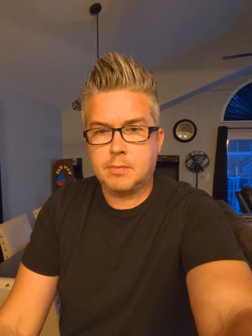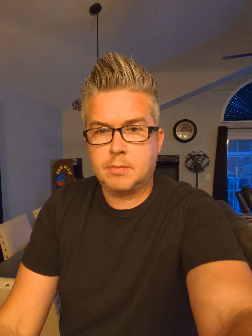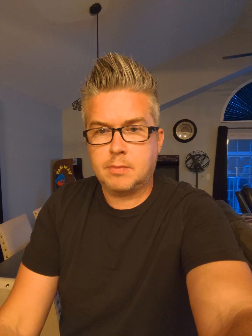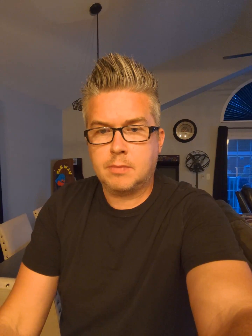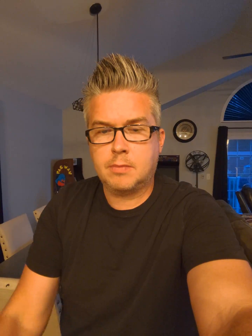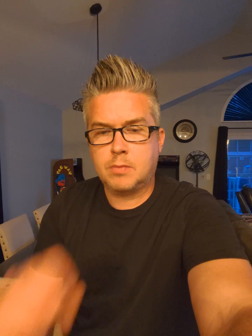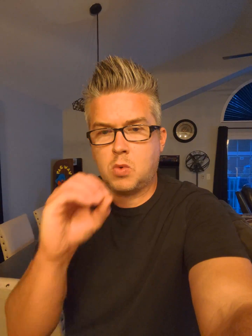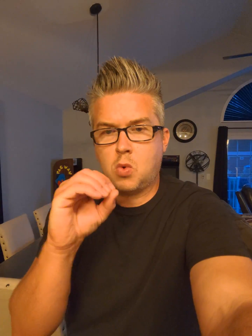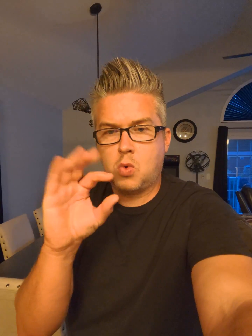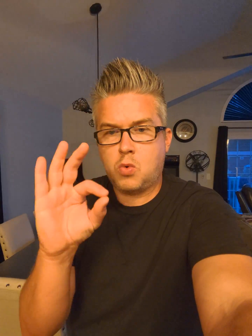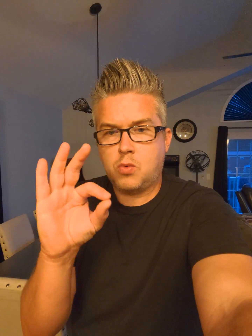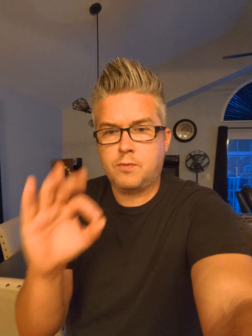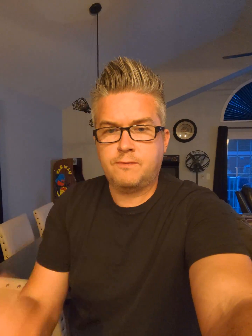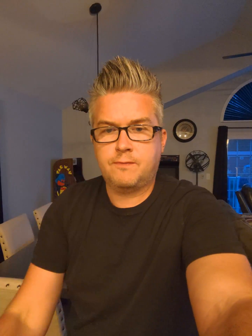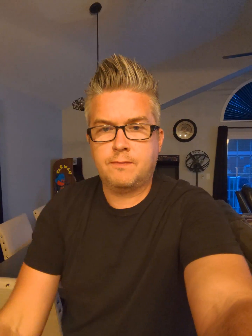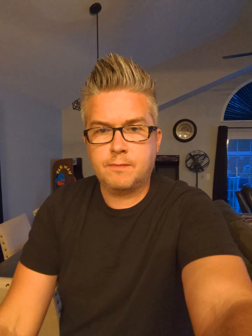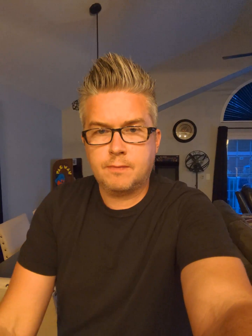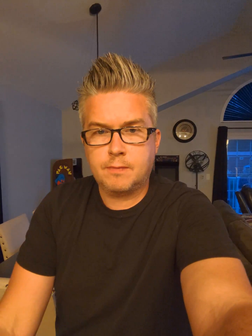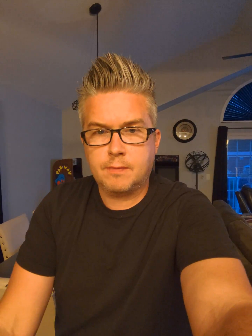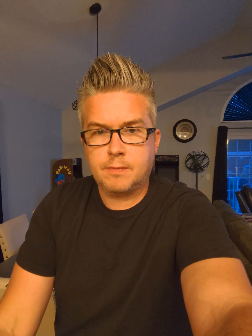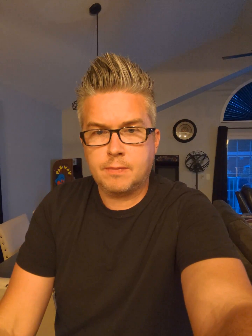of